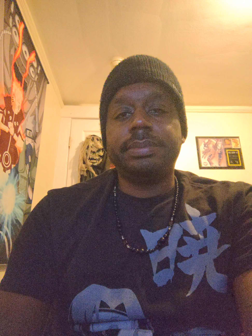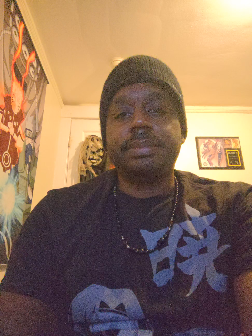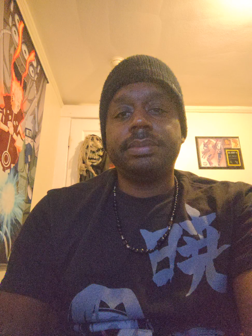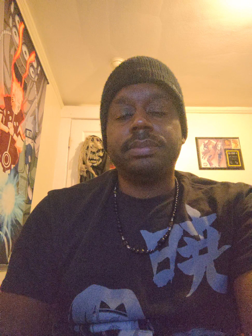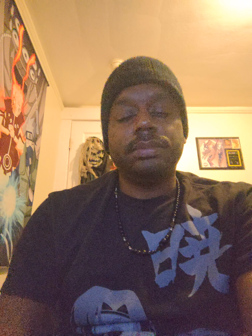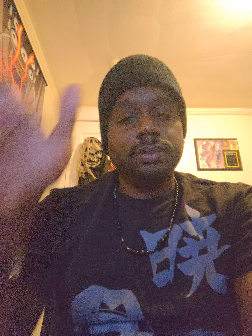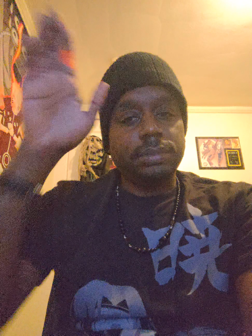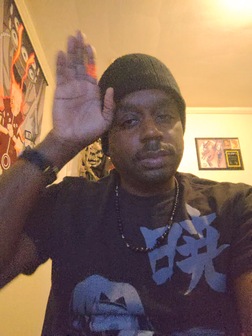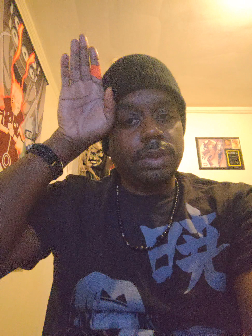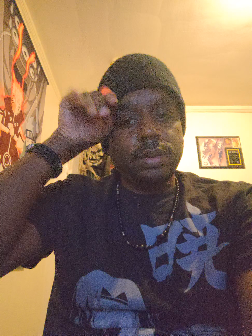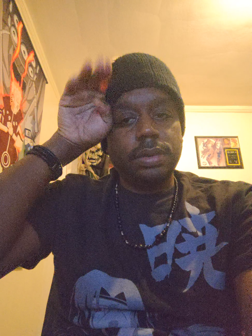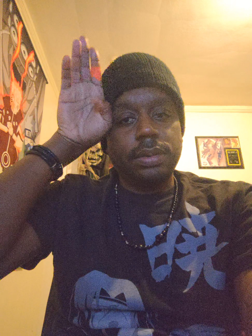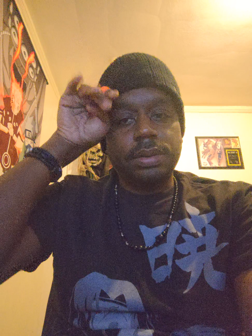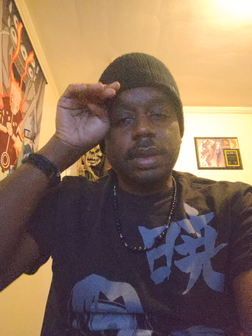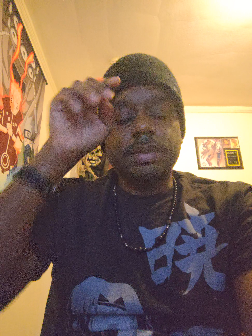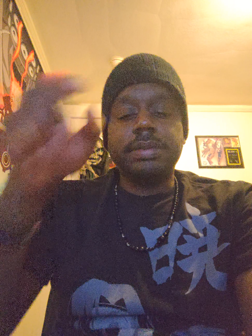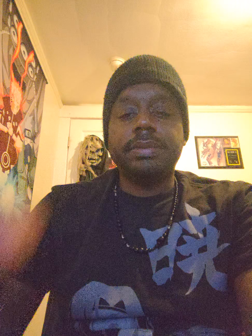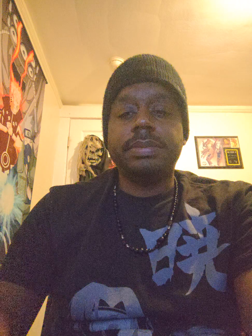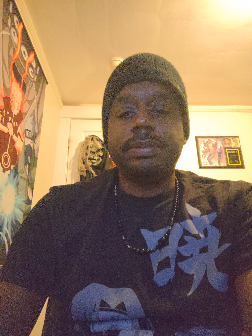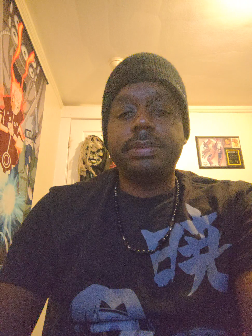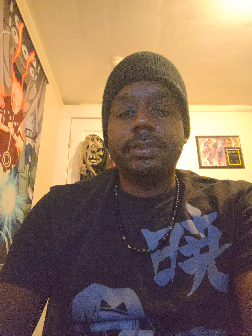donkey